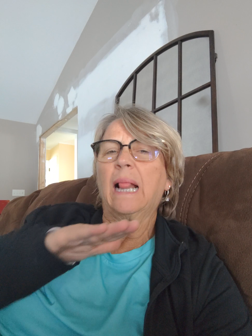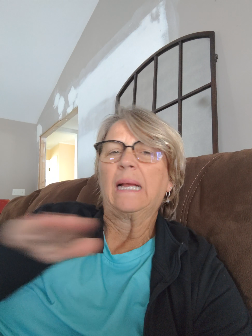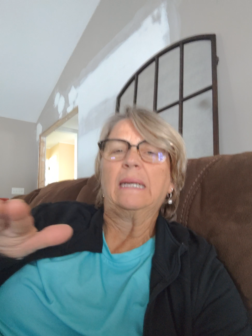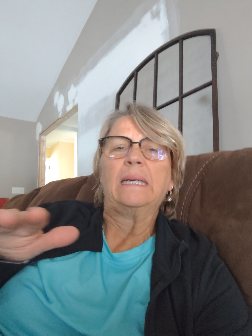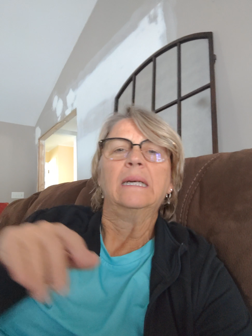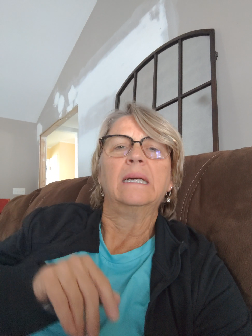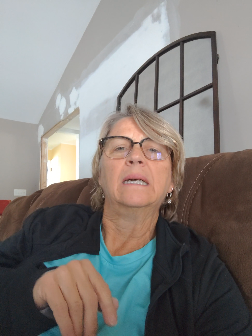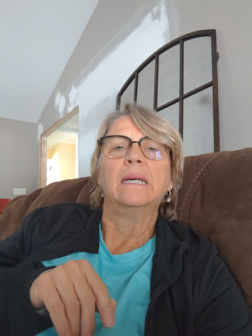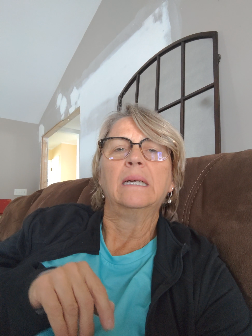clean